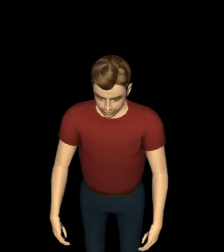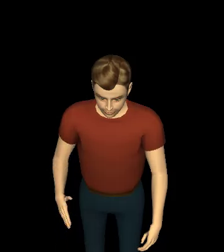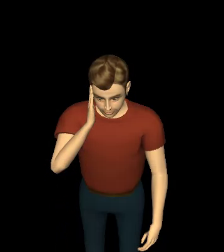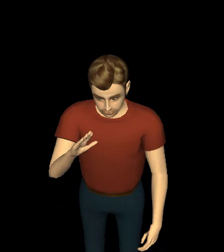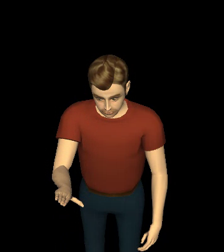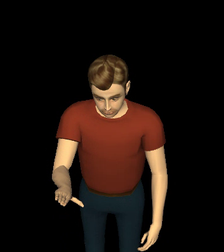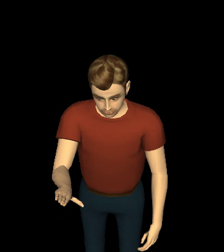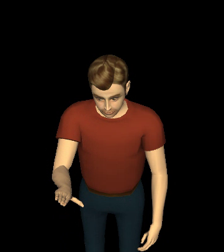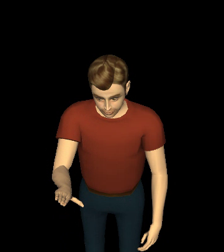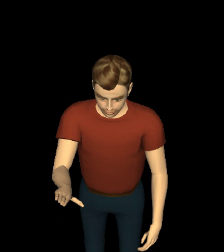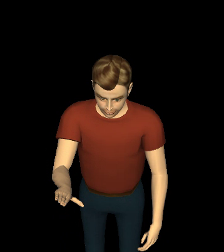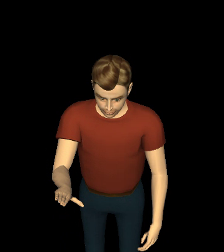لا أعلم